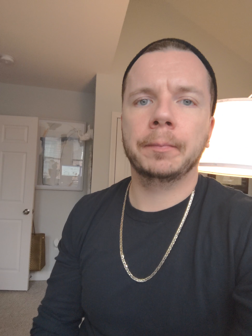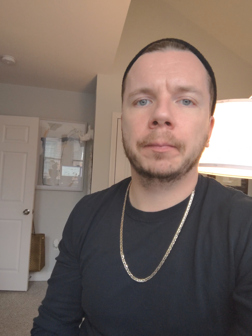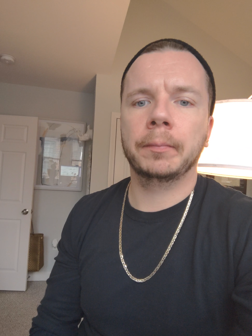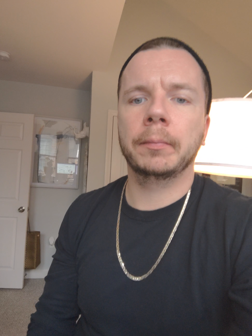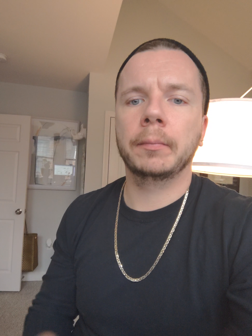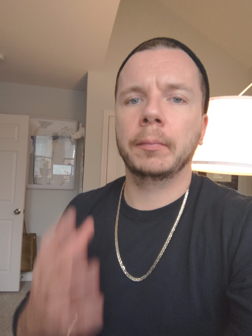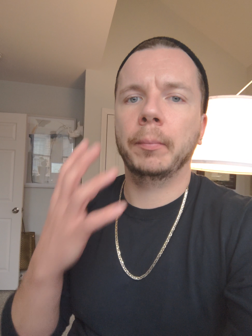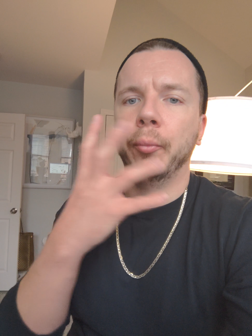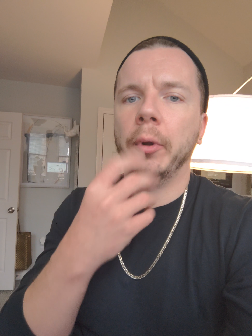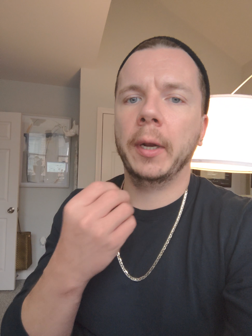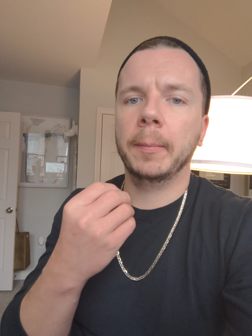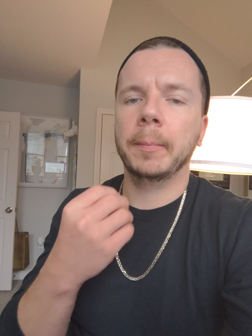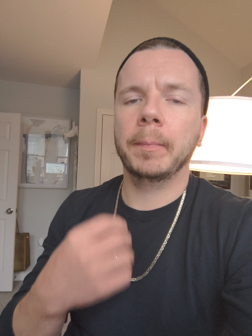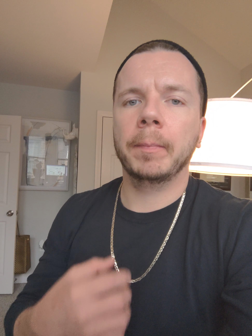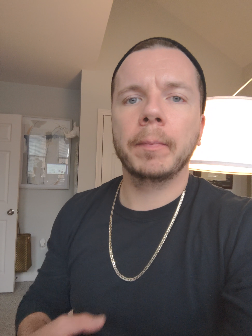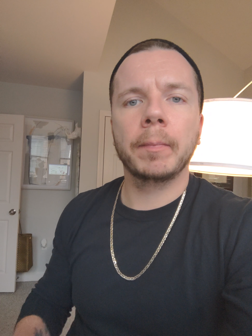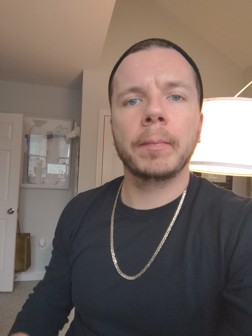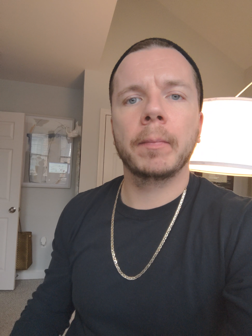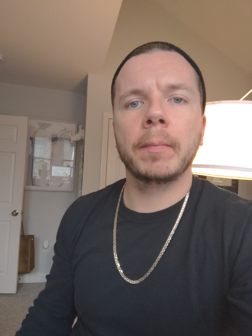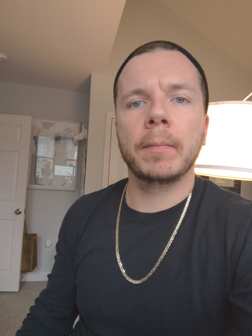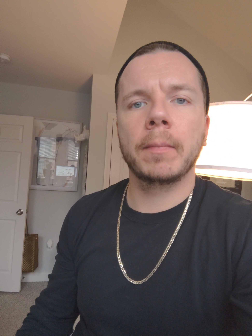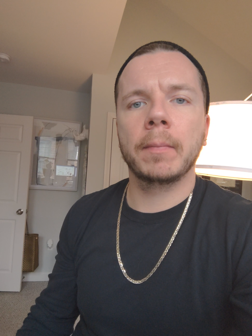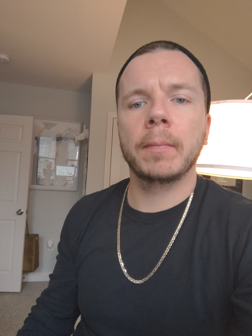pretty